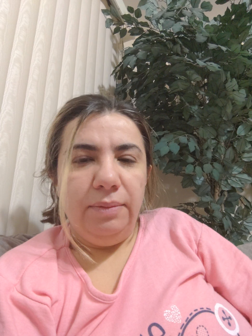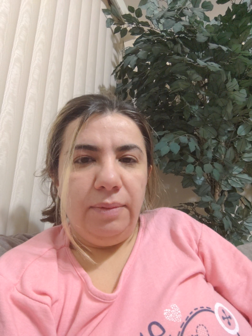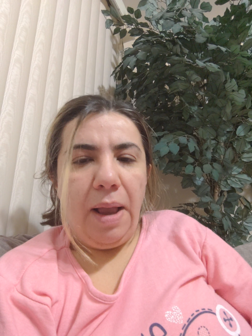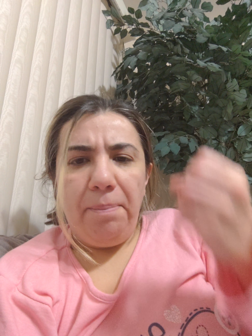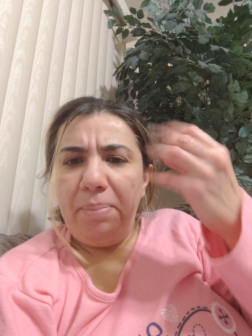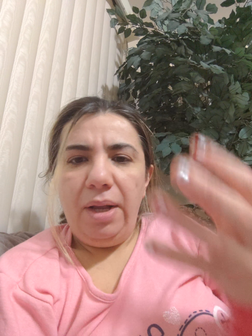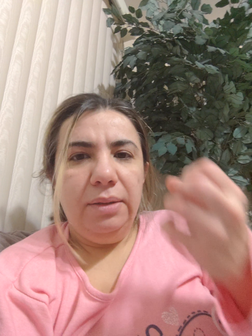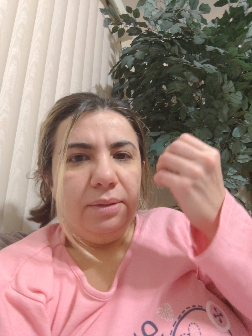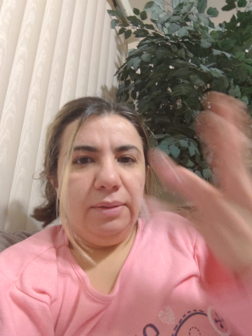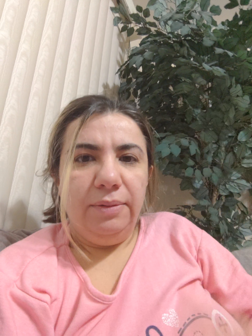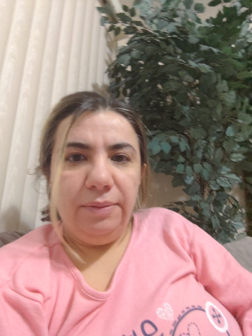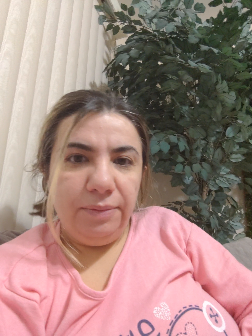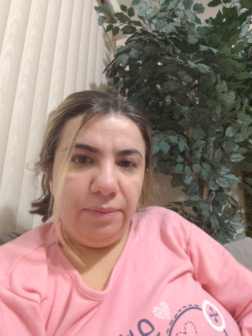many